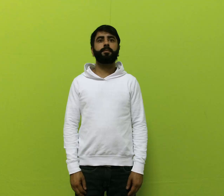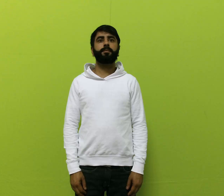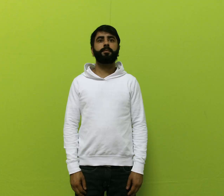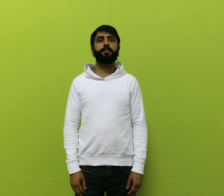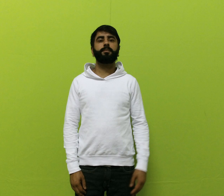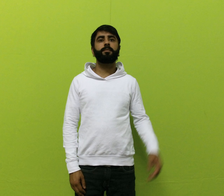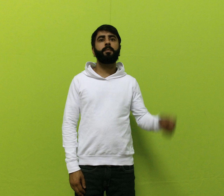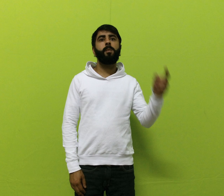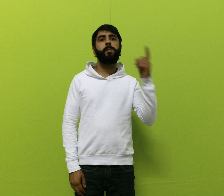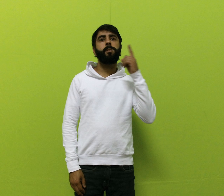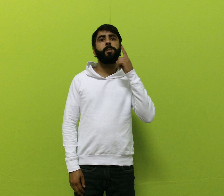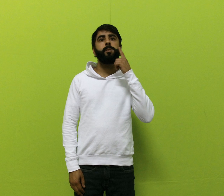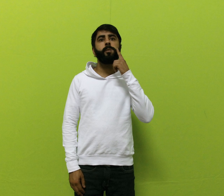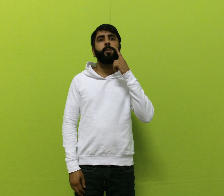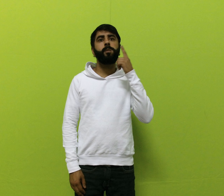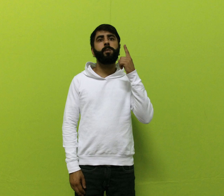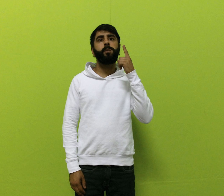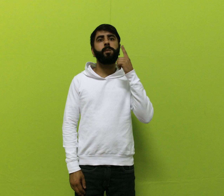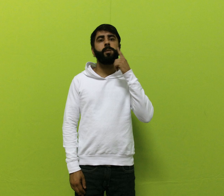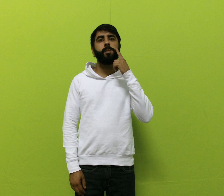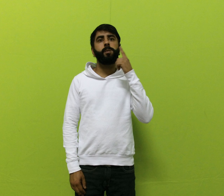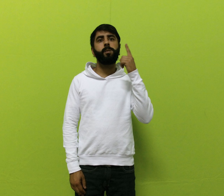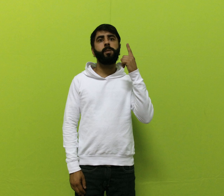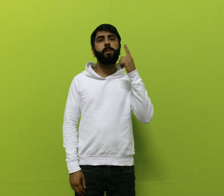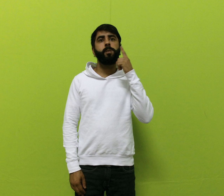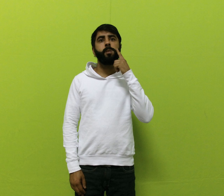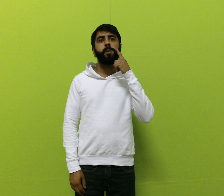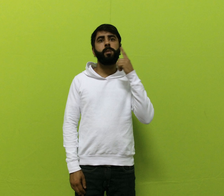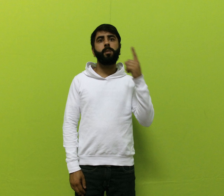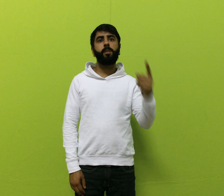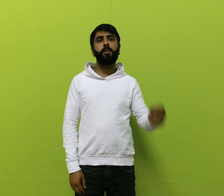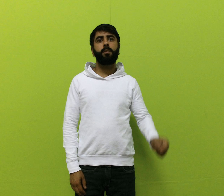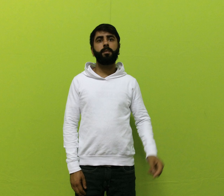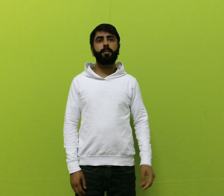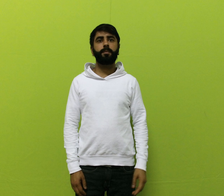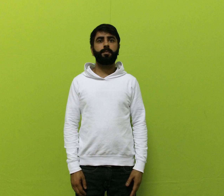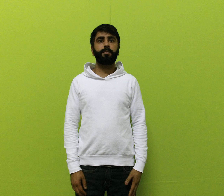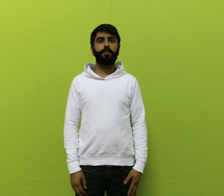bala